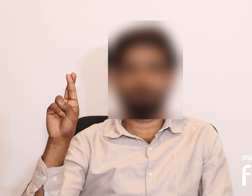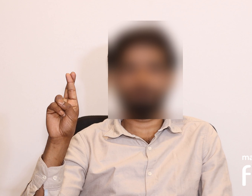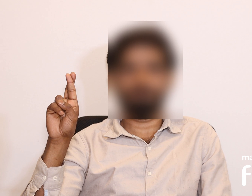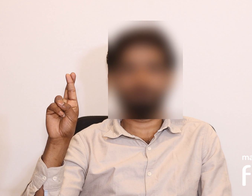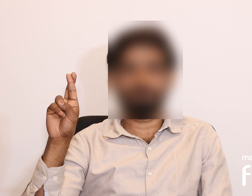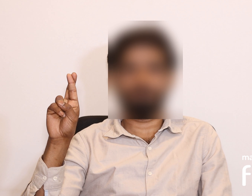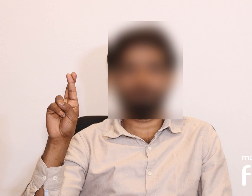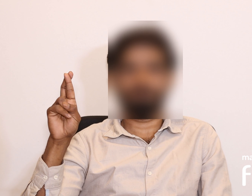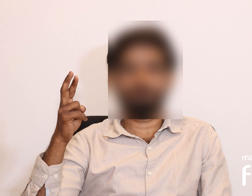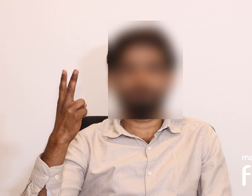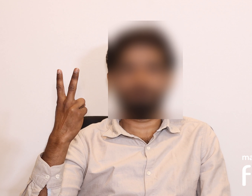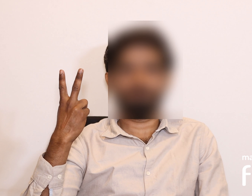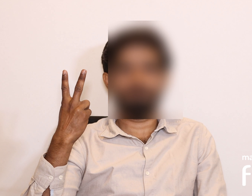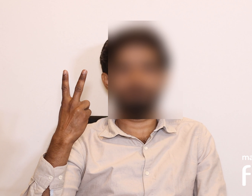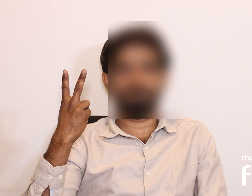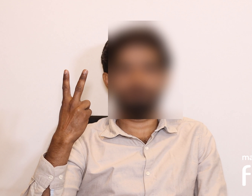ڑ